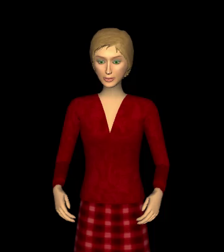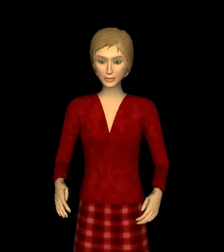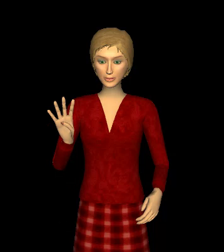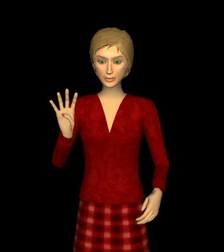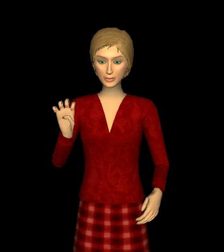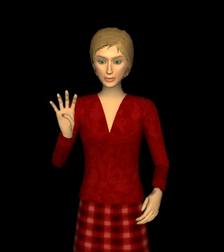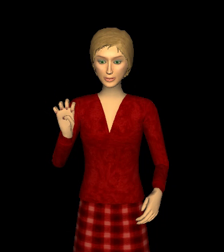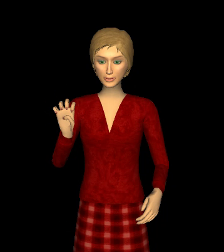40